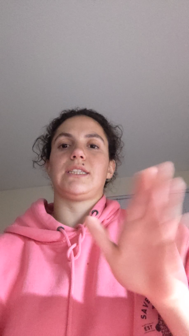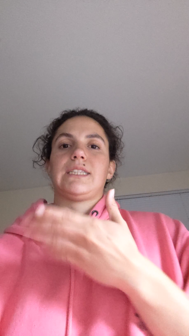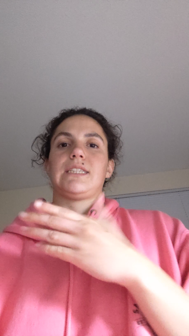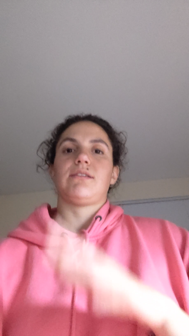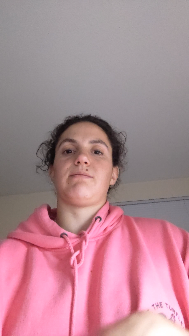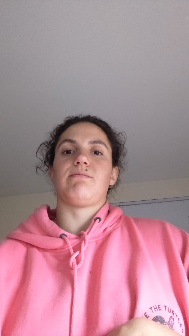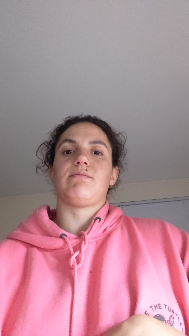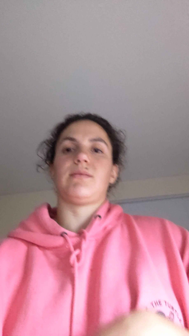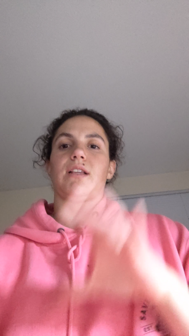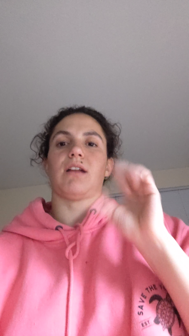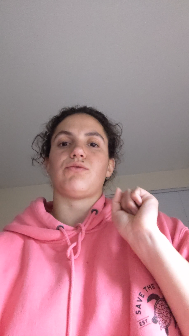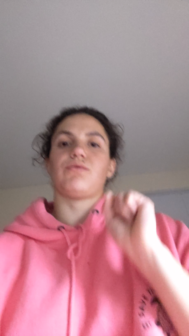catch